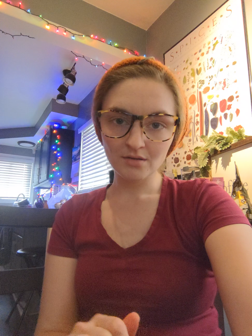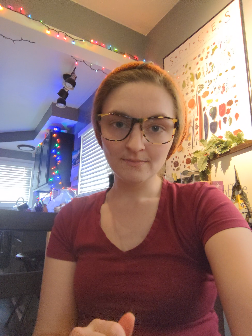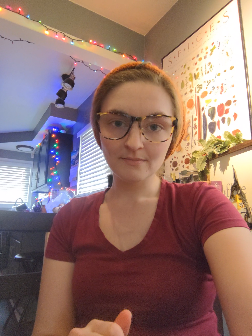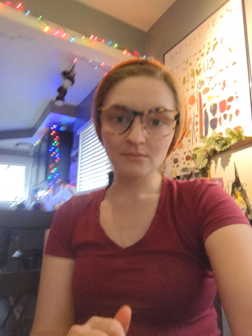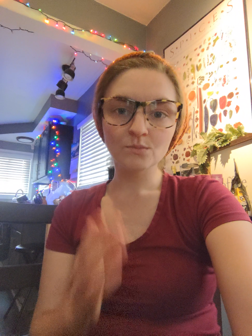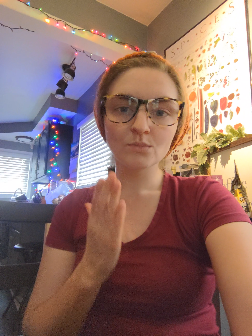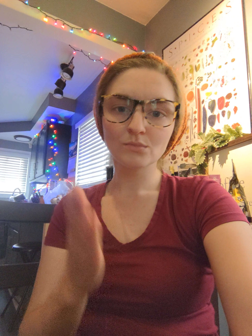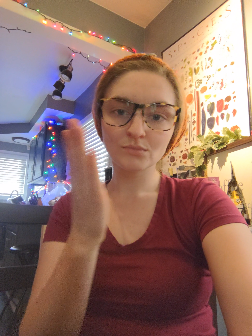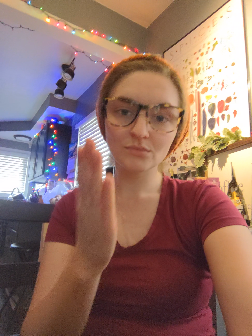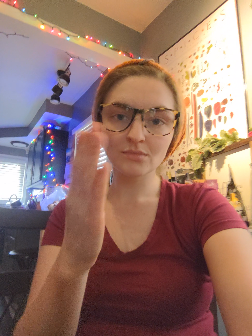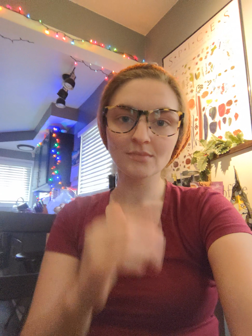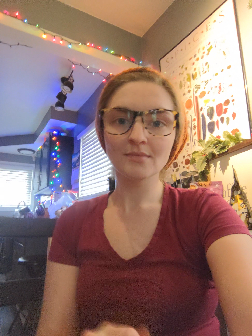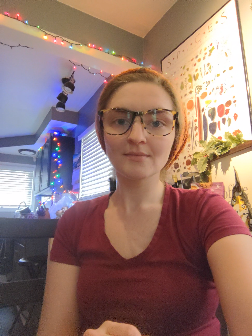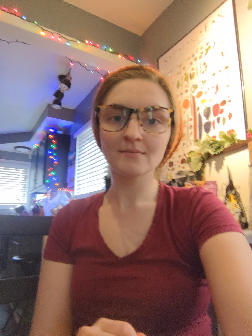boat